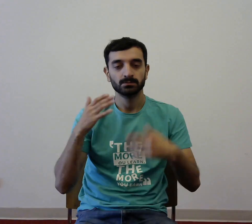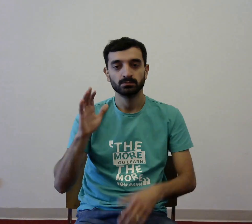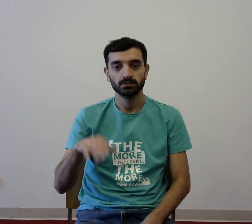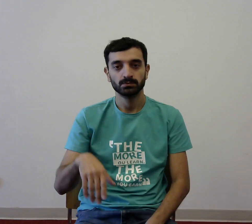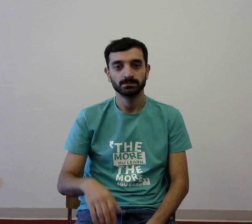olur